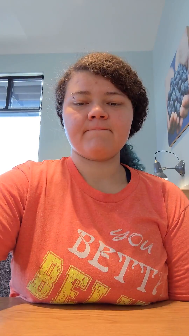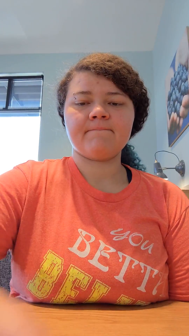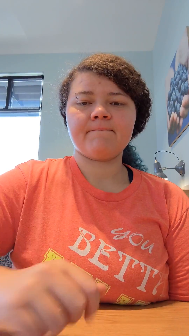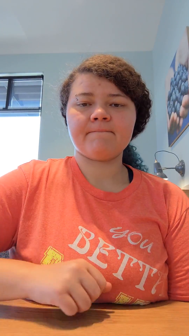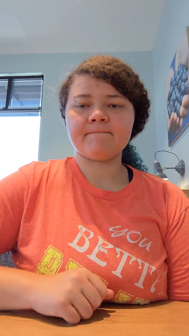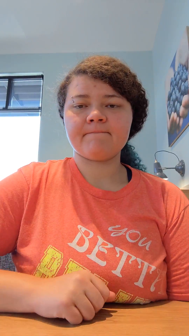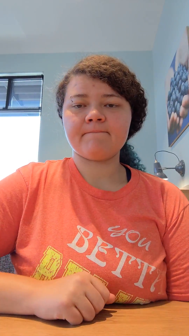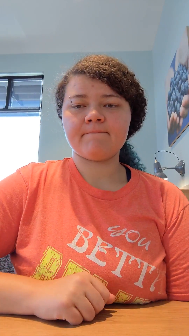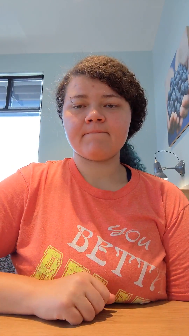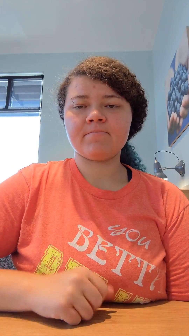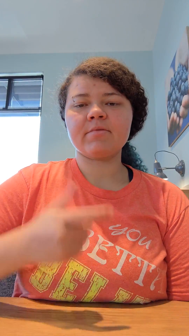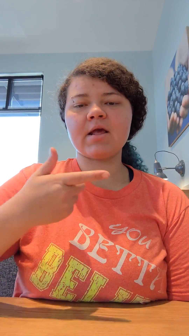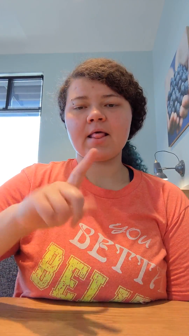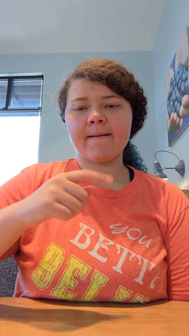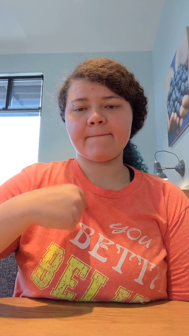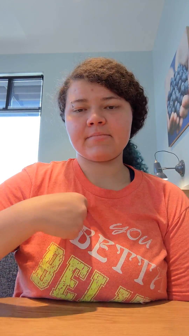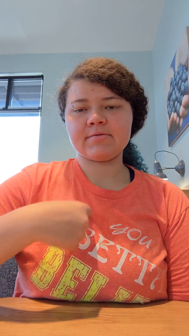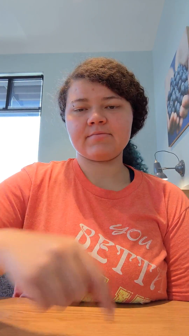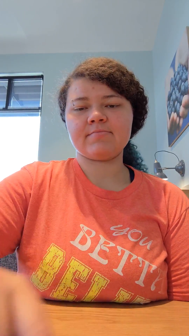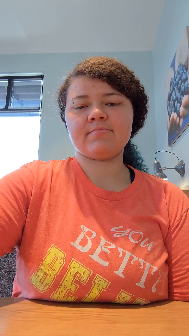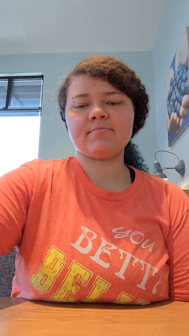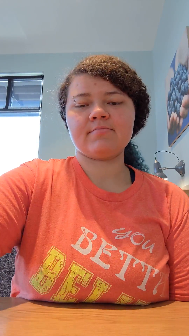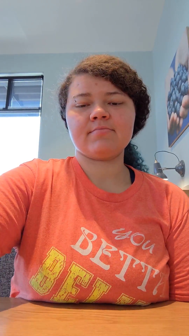let me